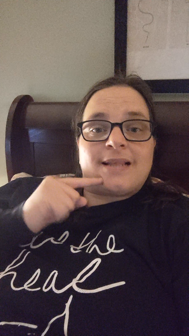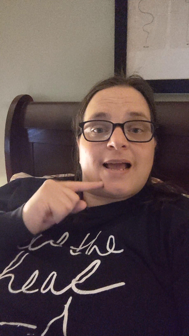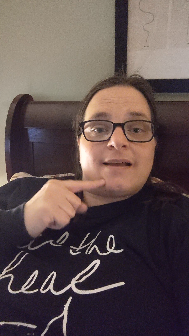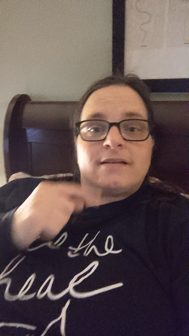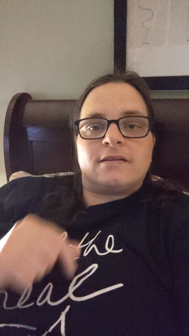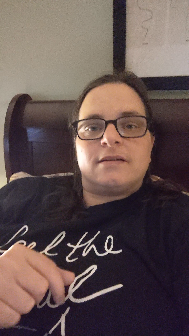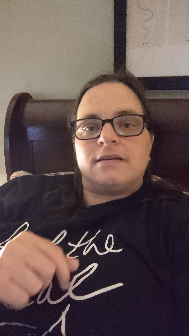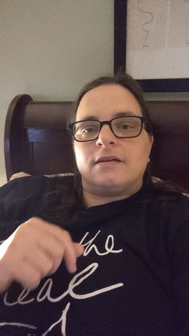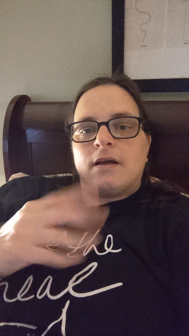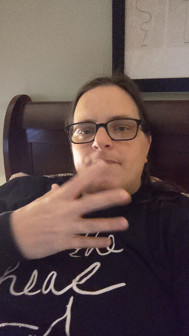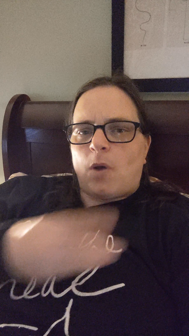poor